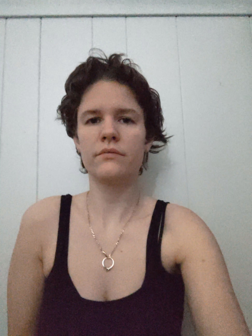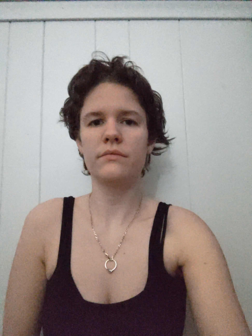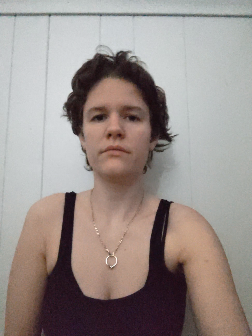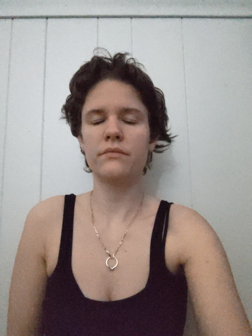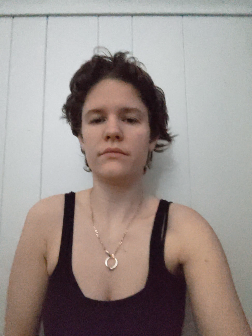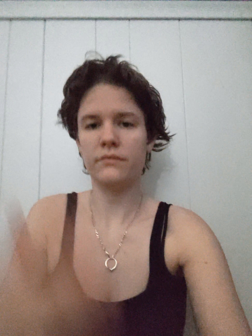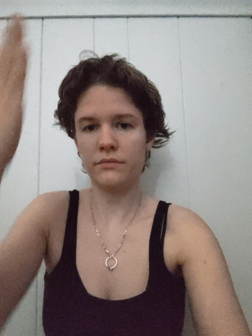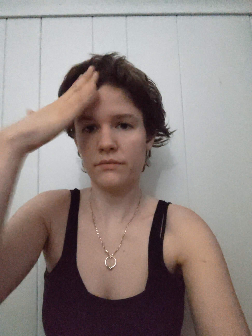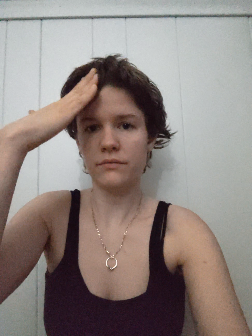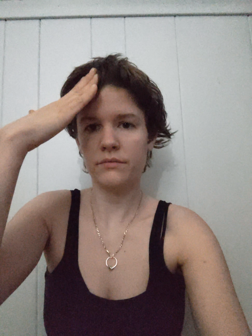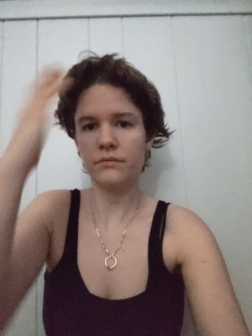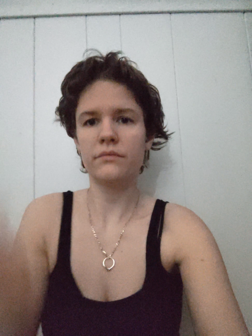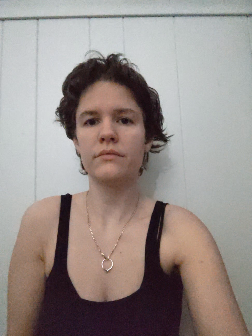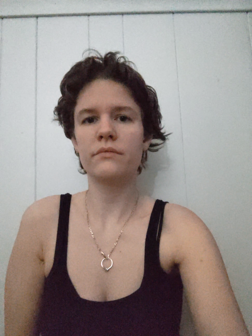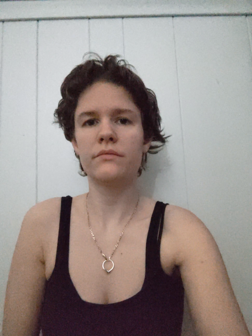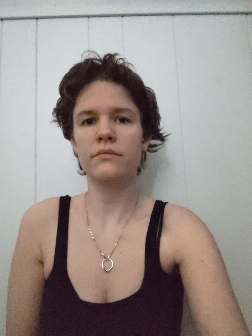hat